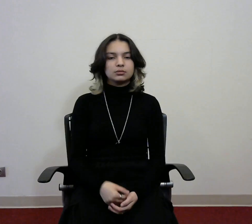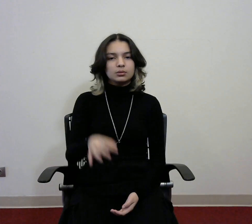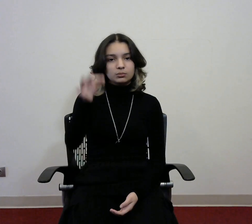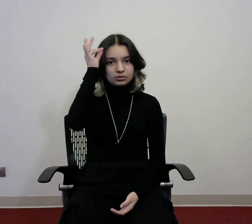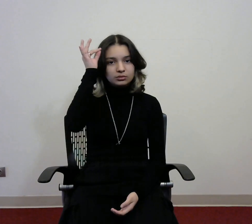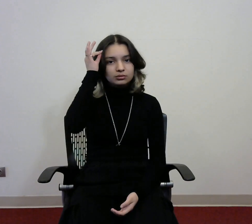xatırladım